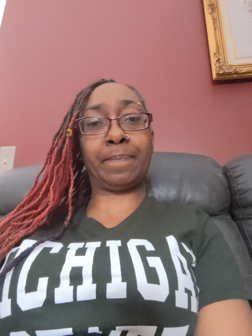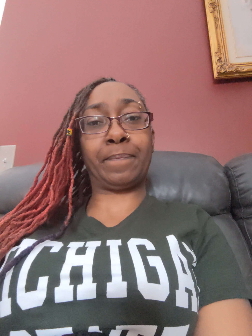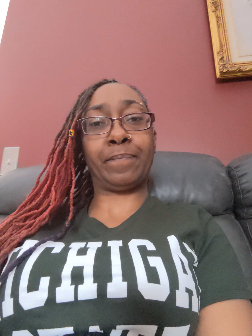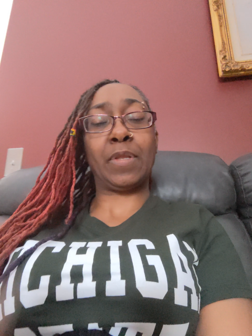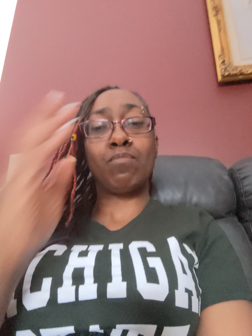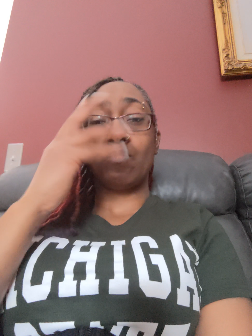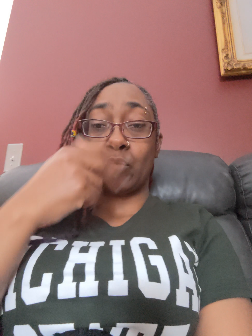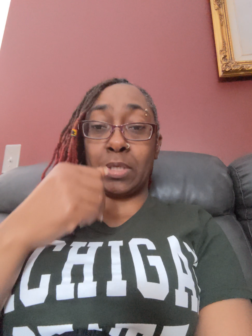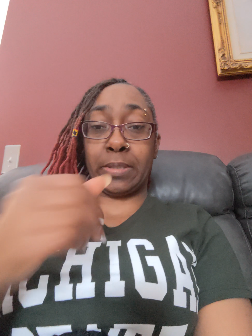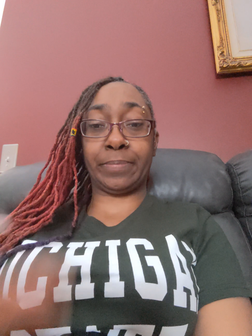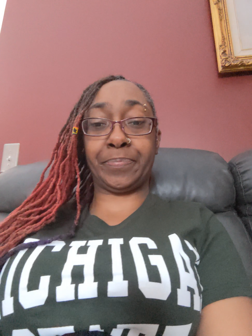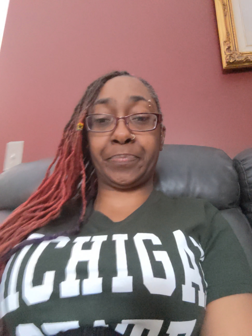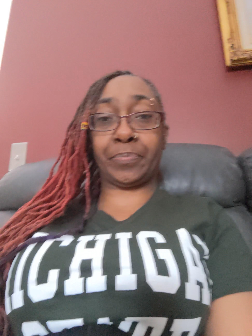pretty